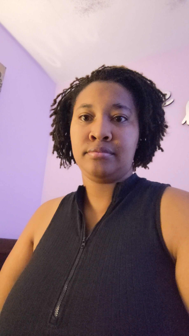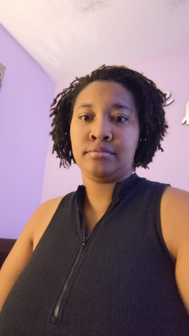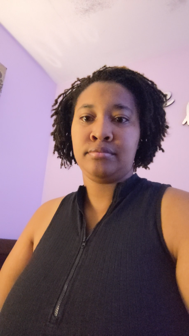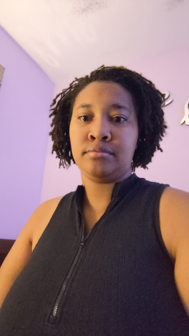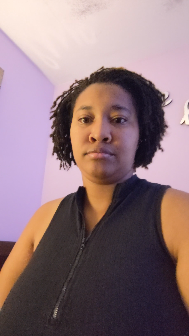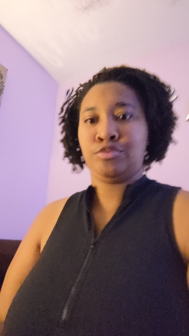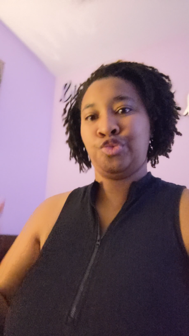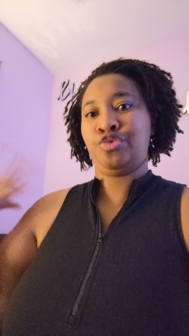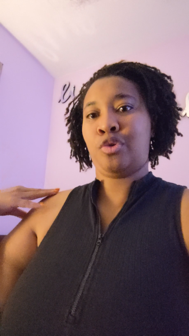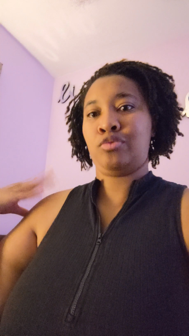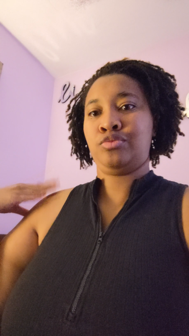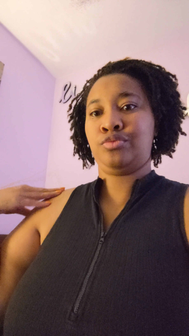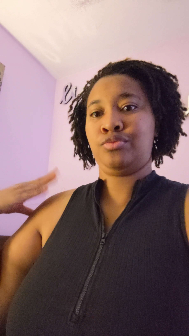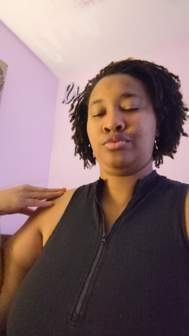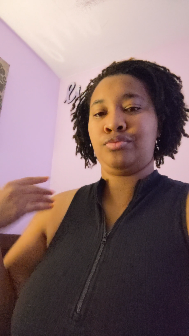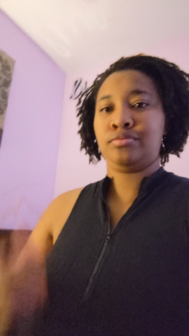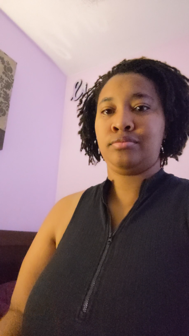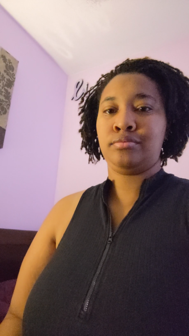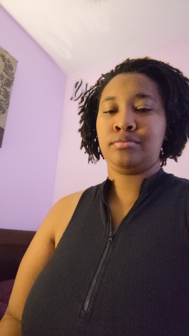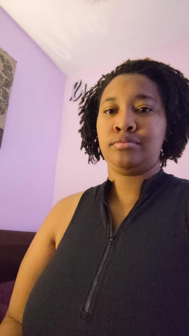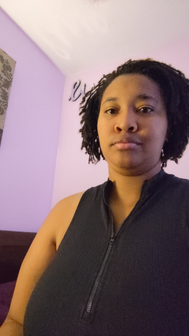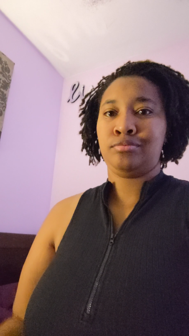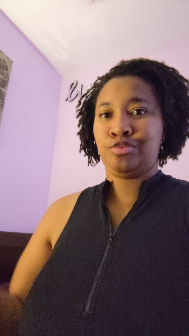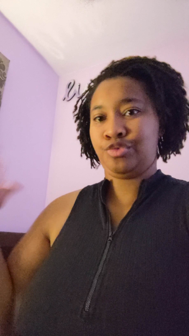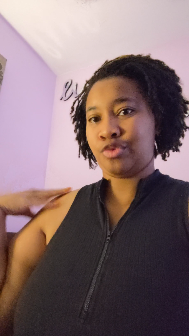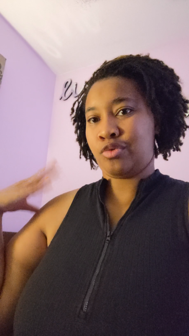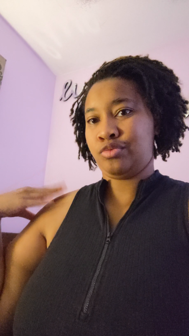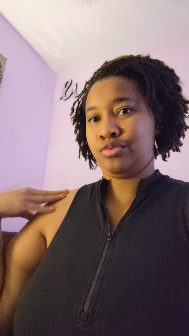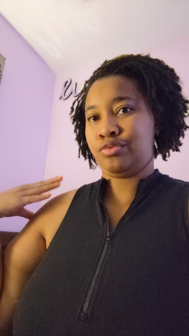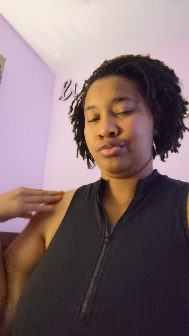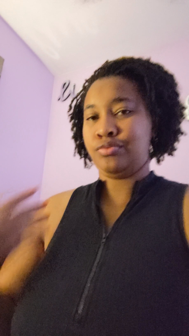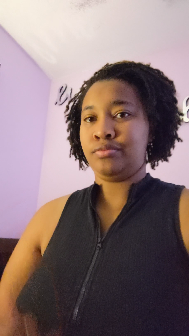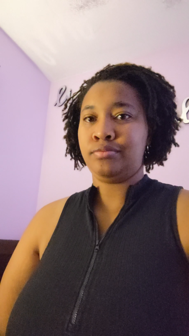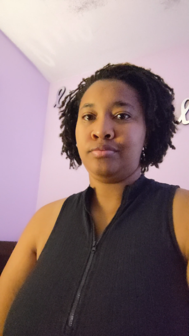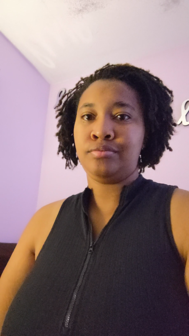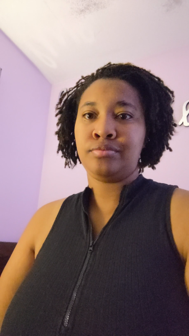shoulder